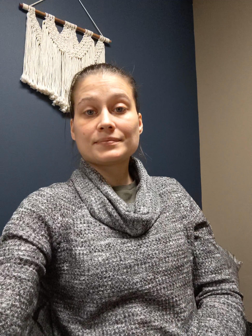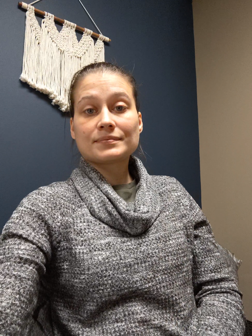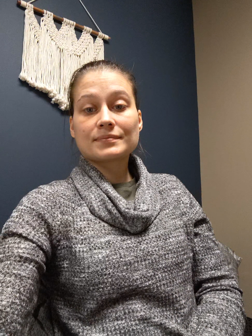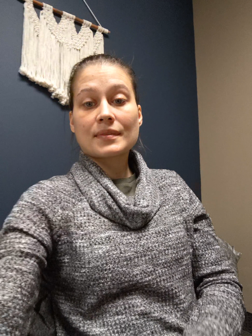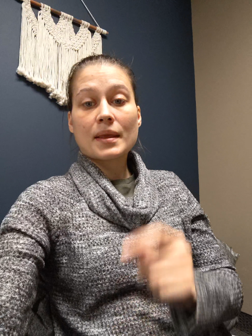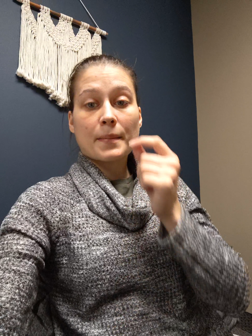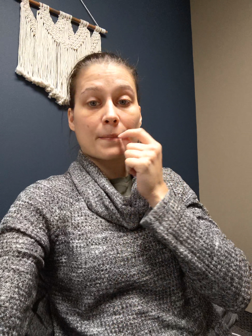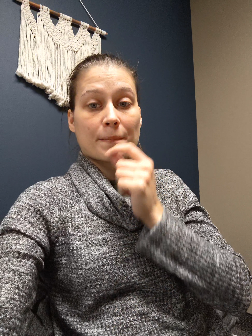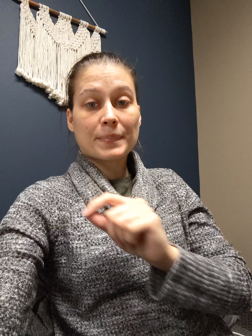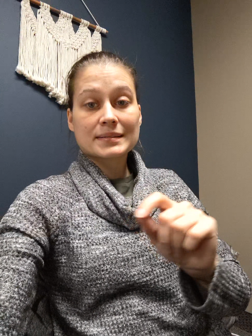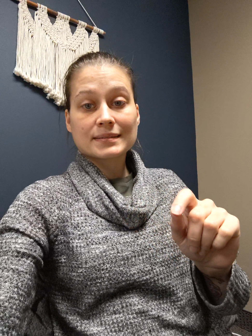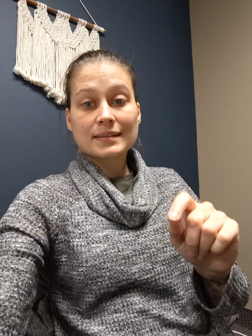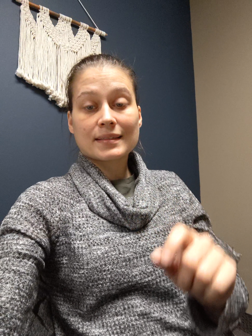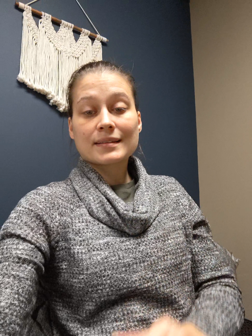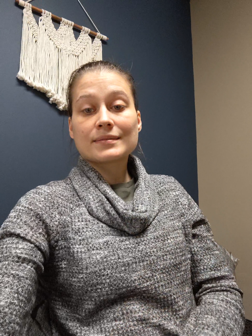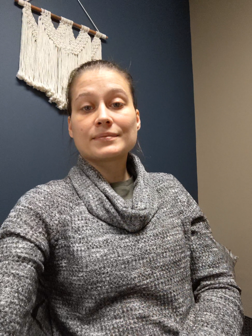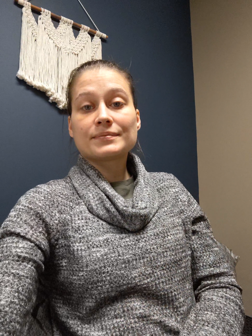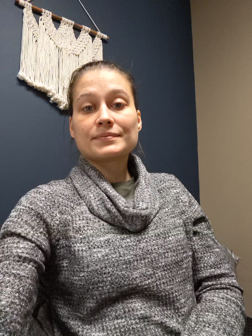pencil